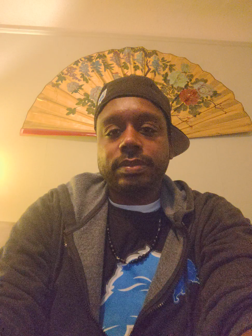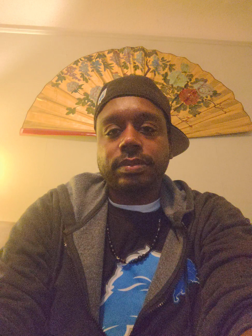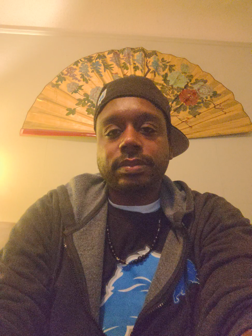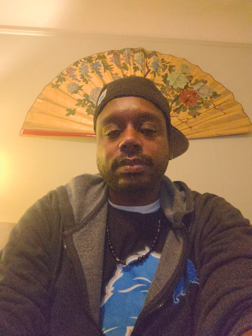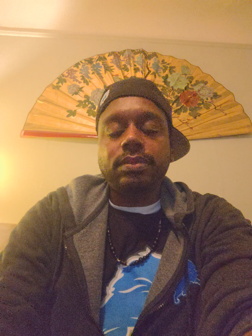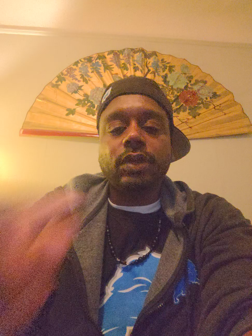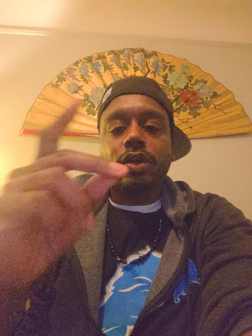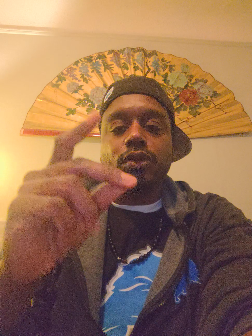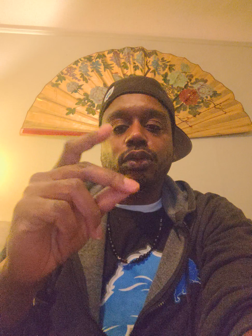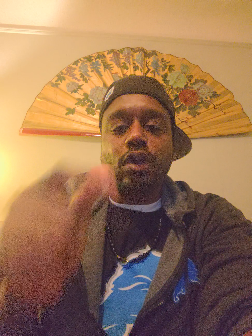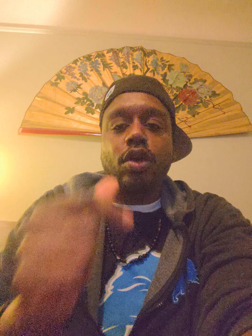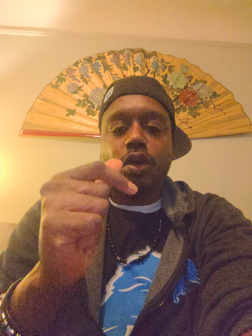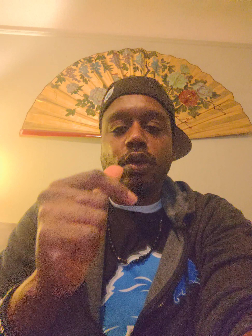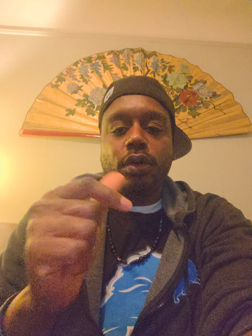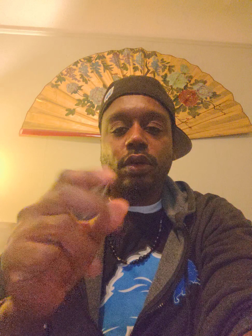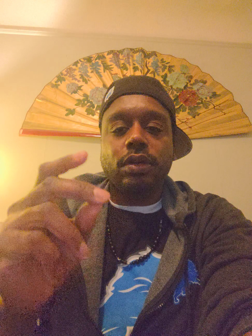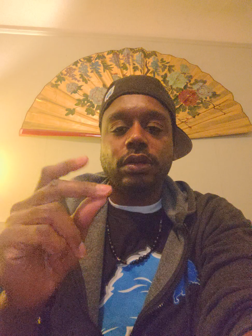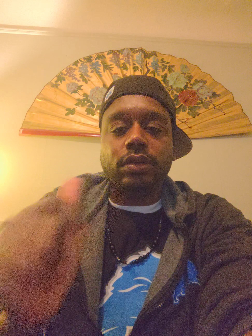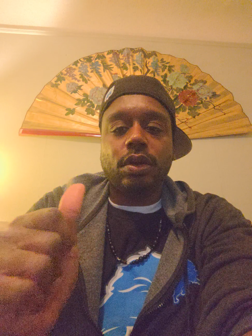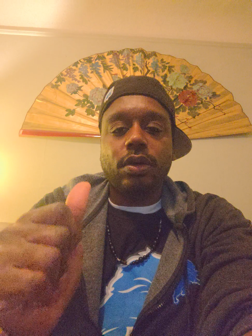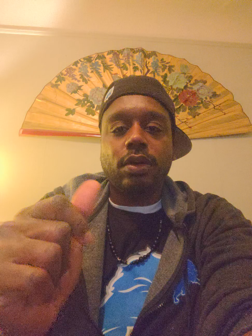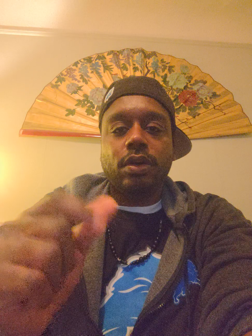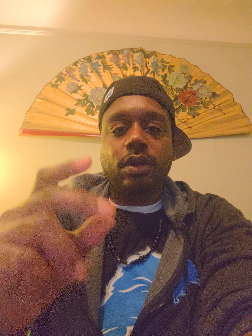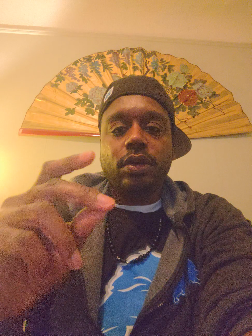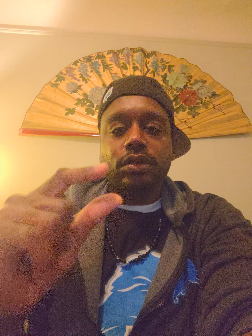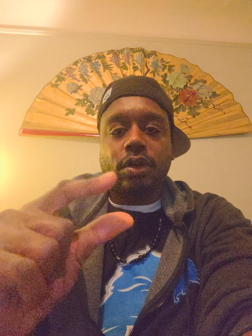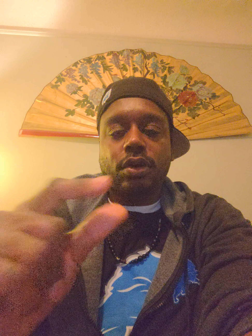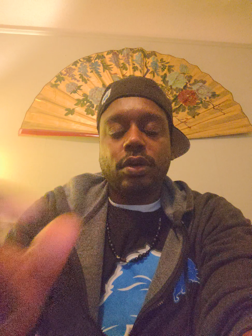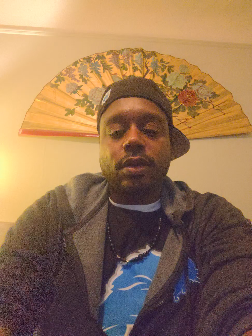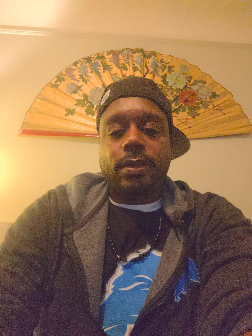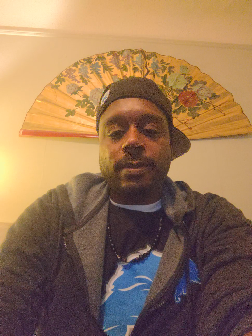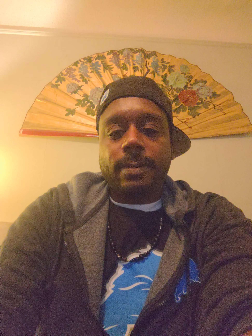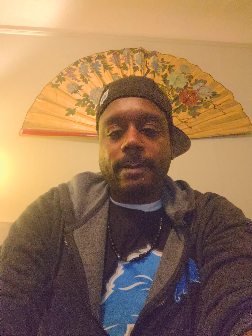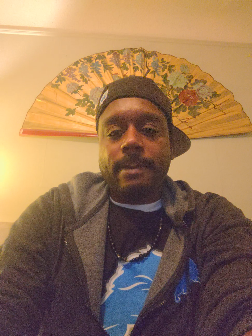dog